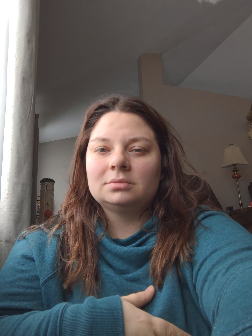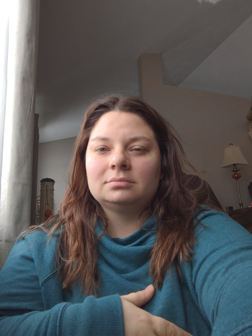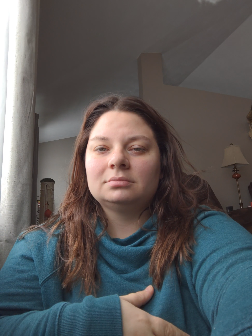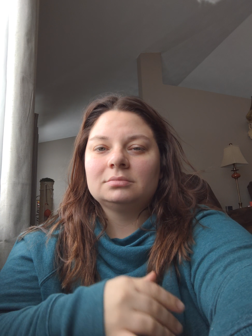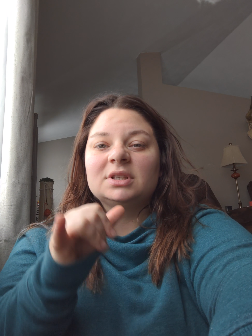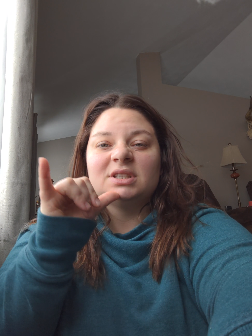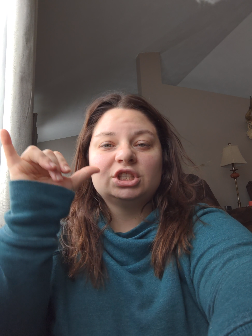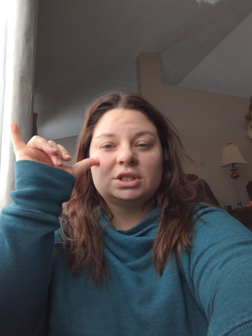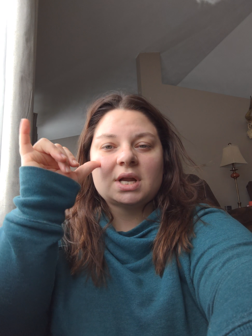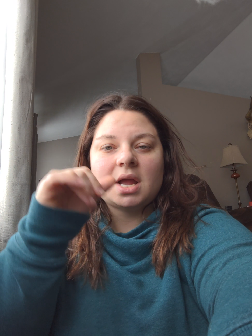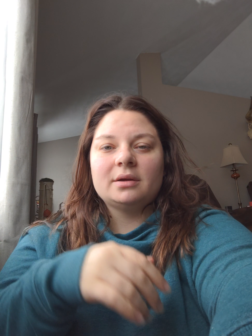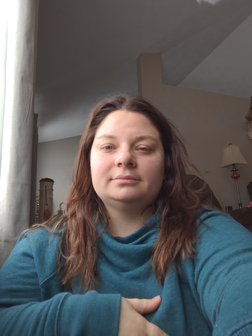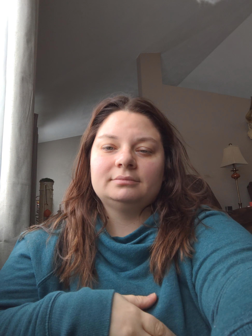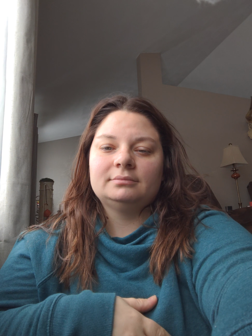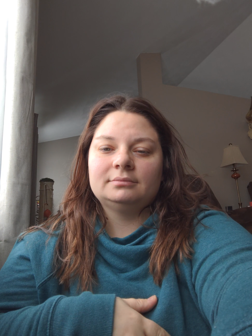yesterday